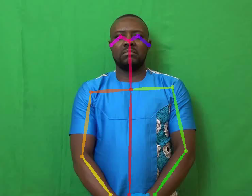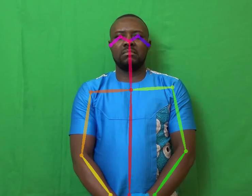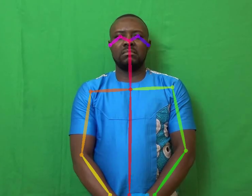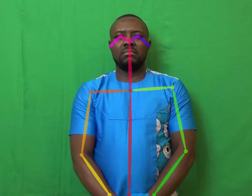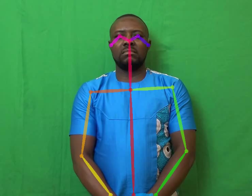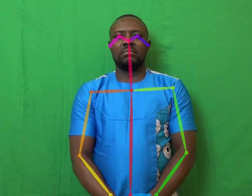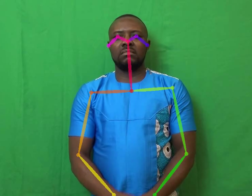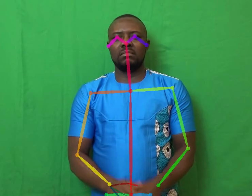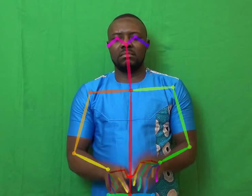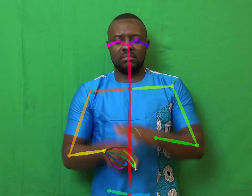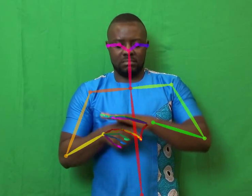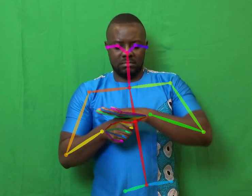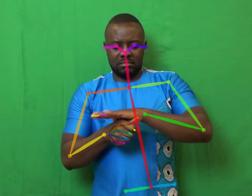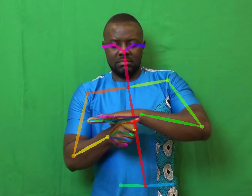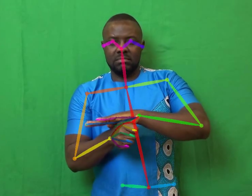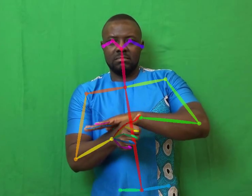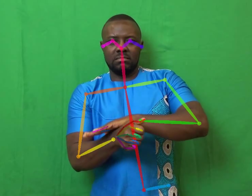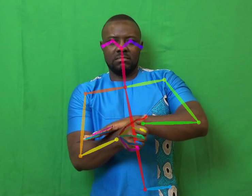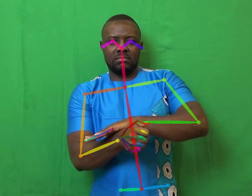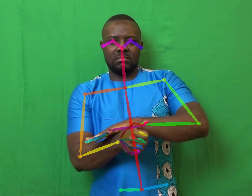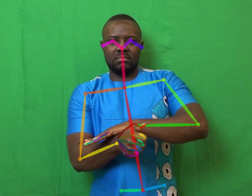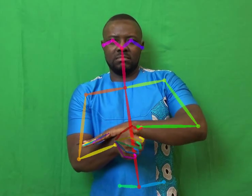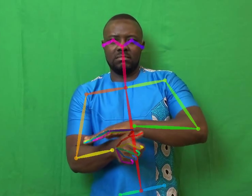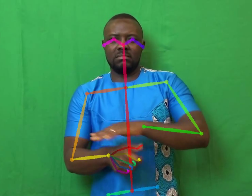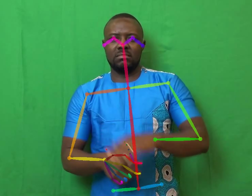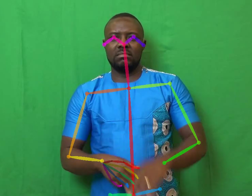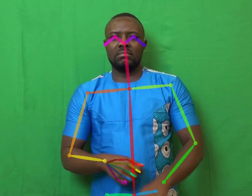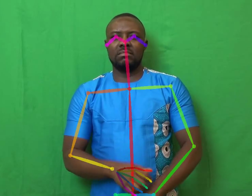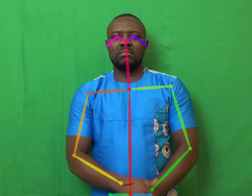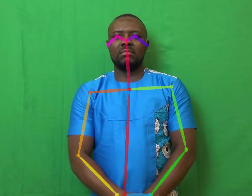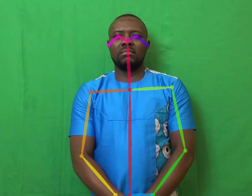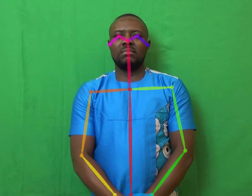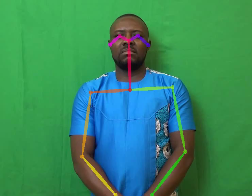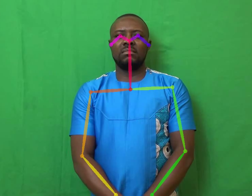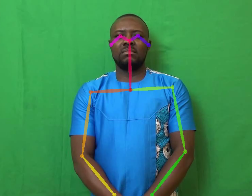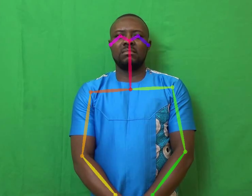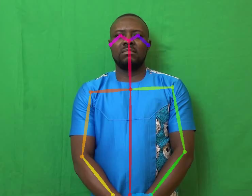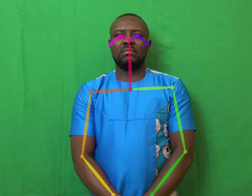tortoise